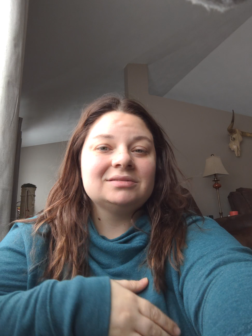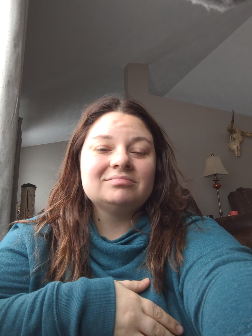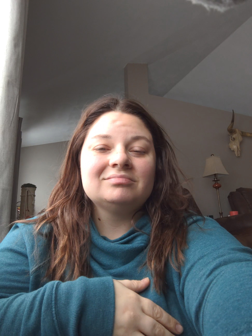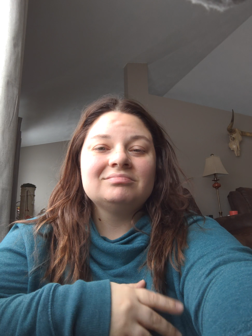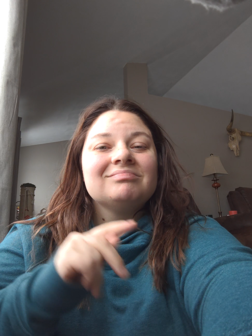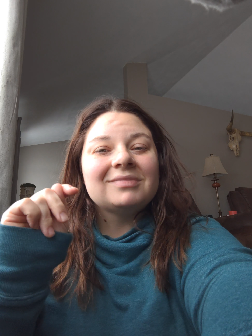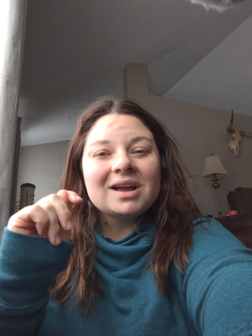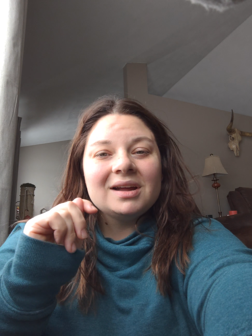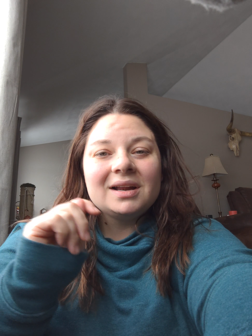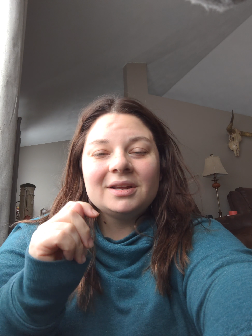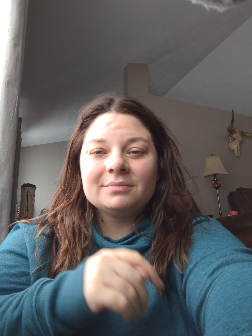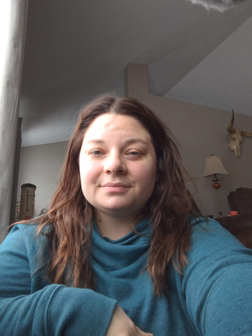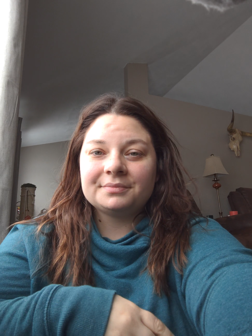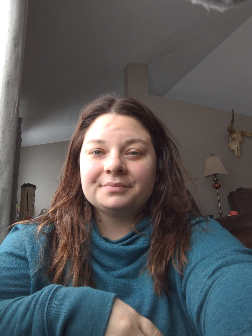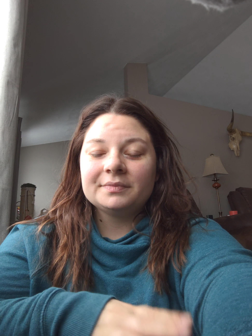potty